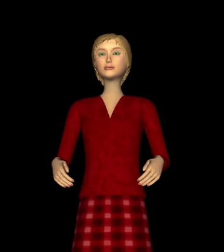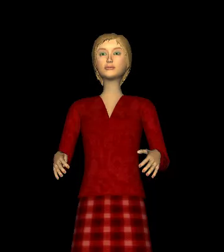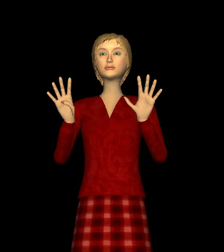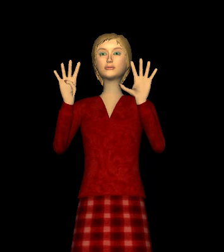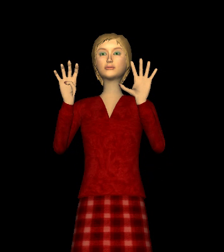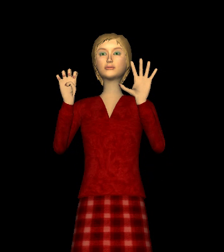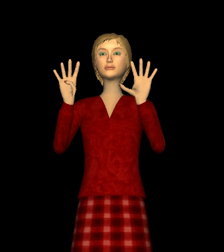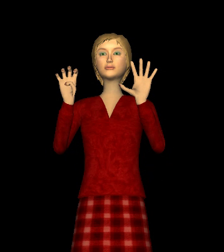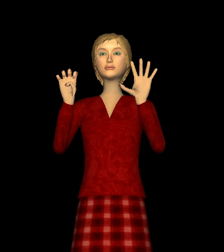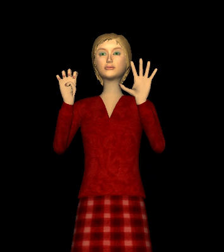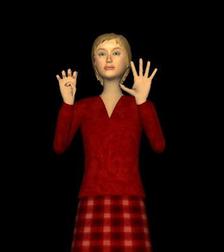90